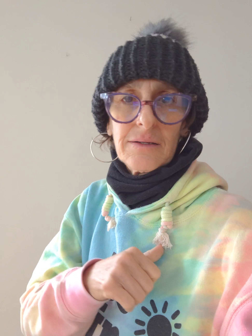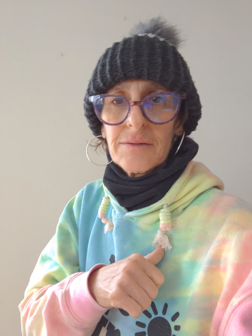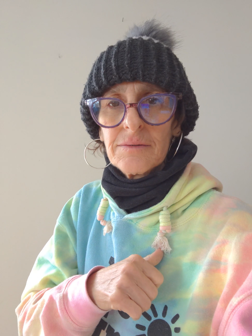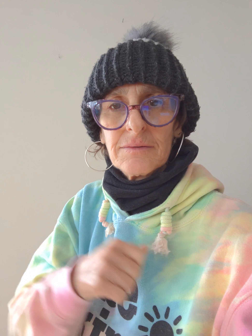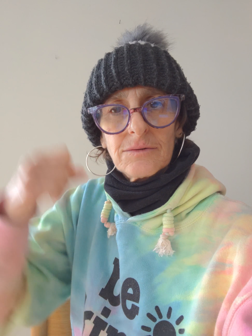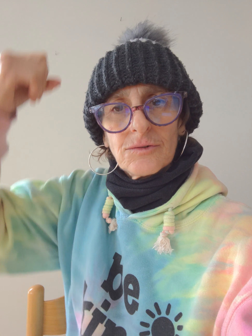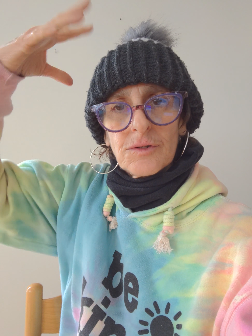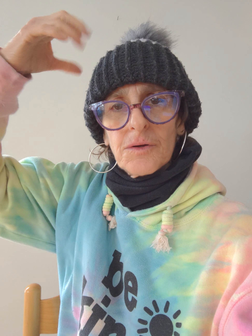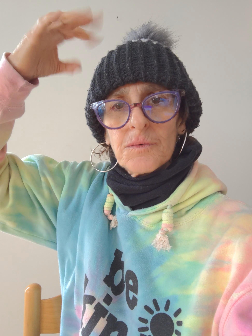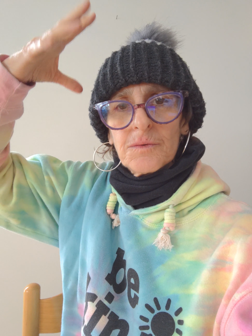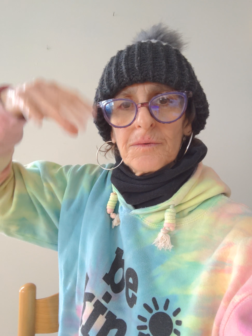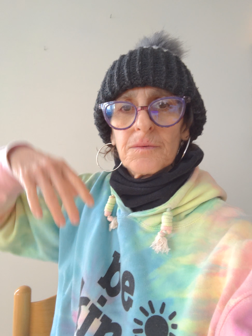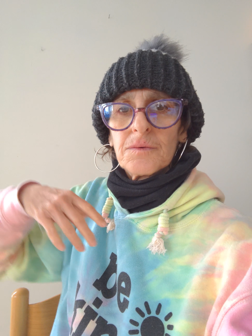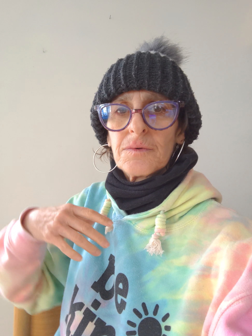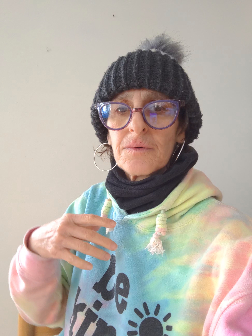shower